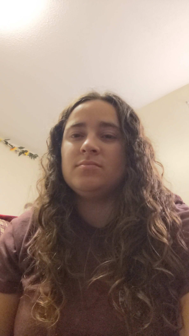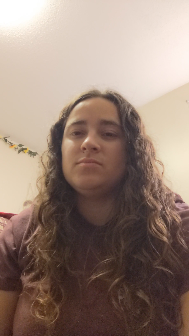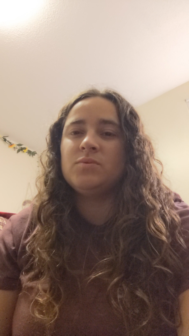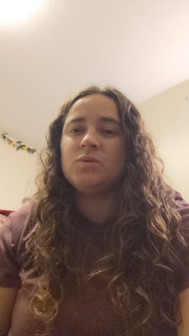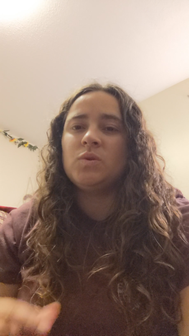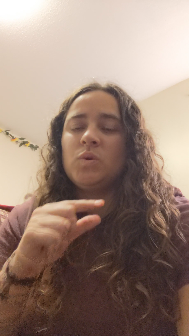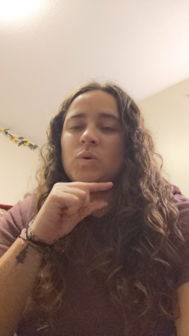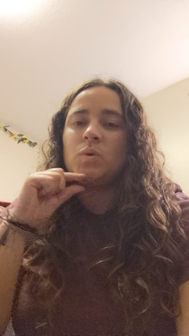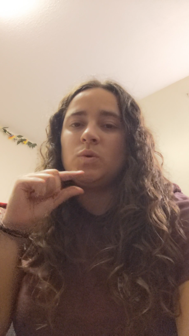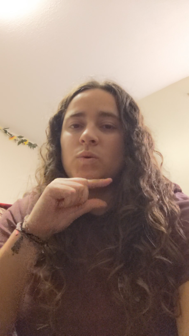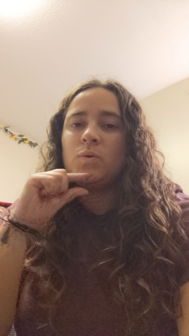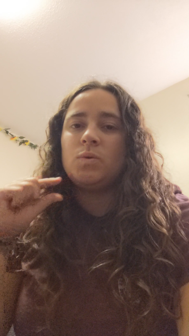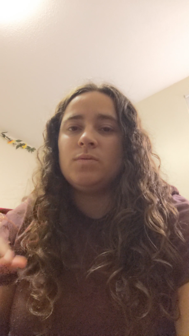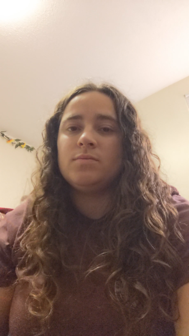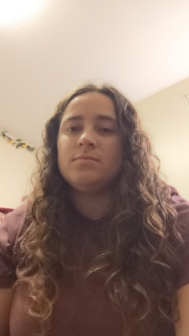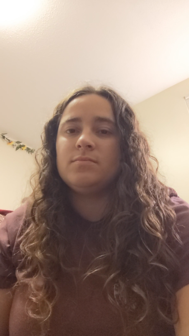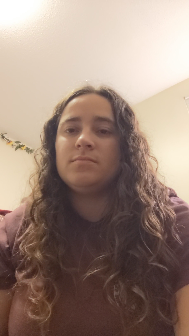glue